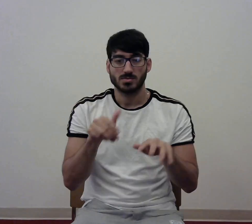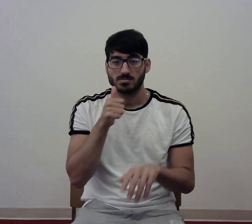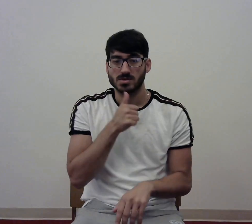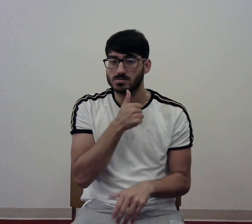parol